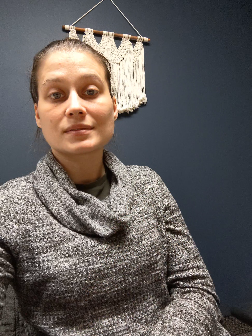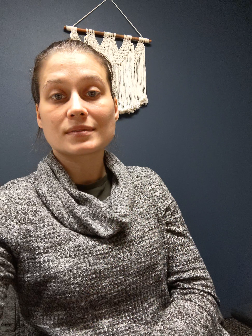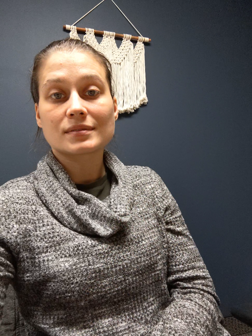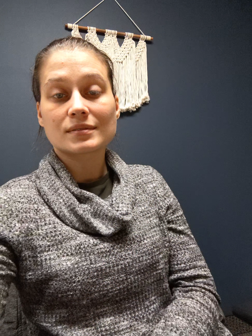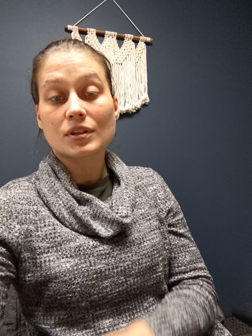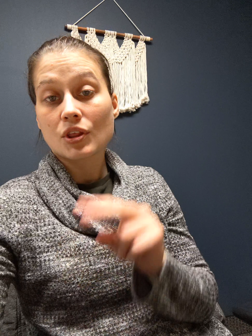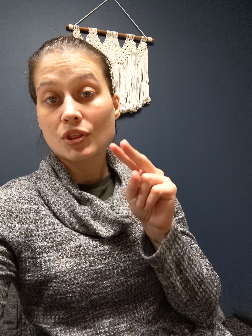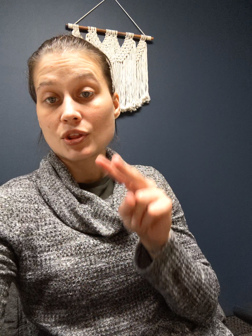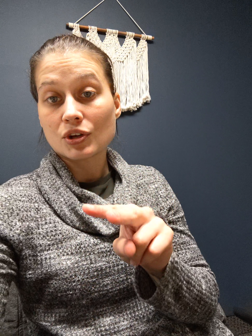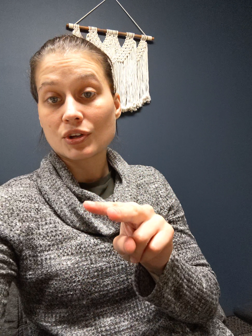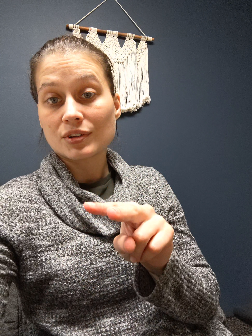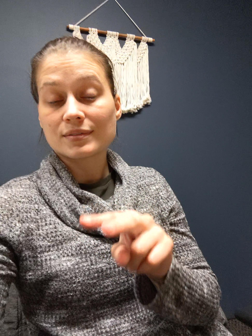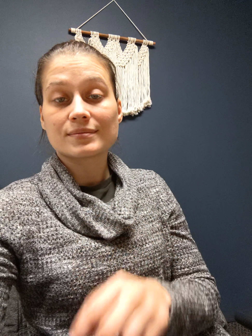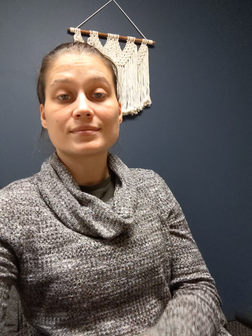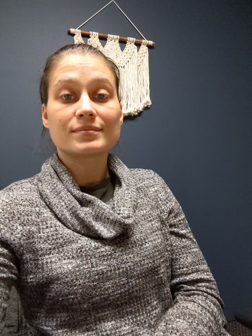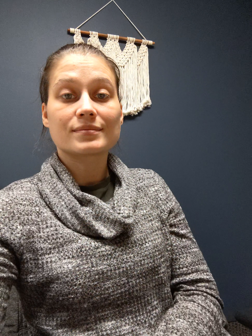look